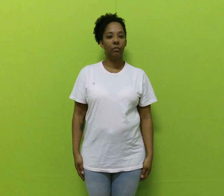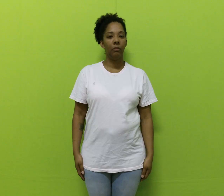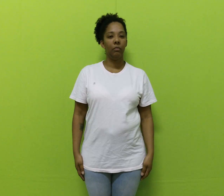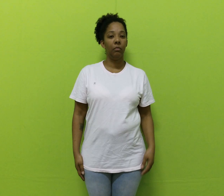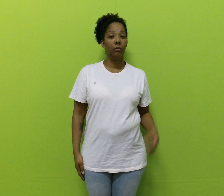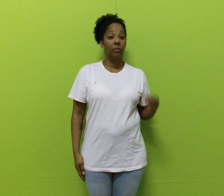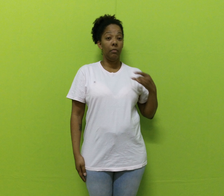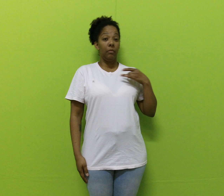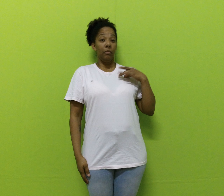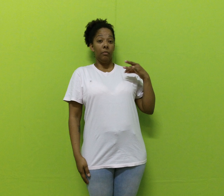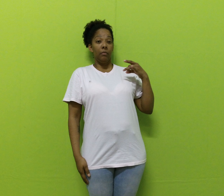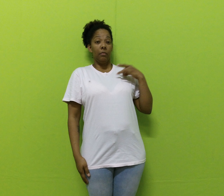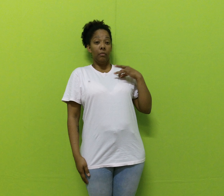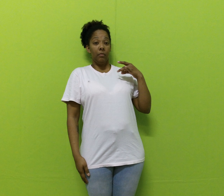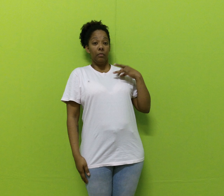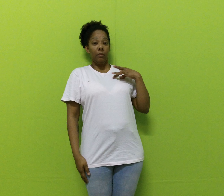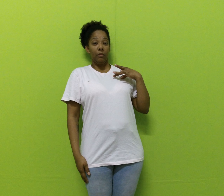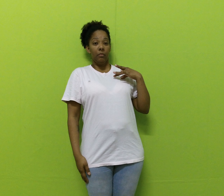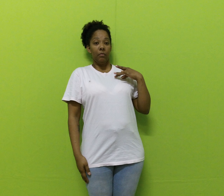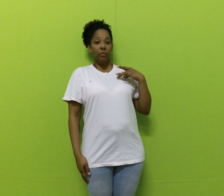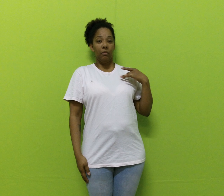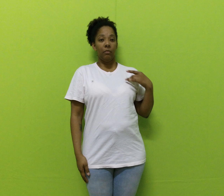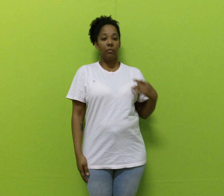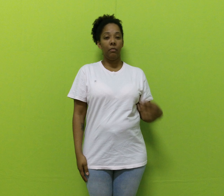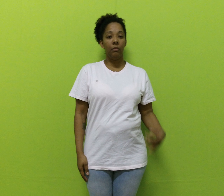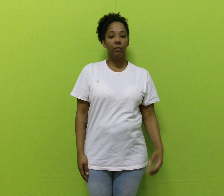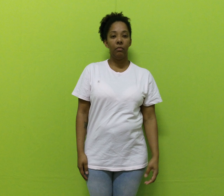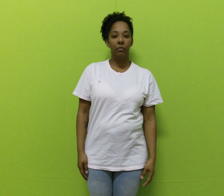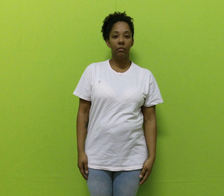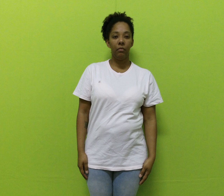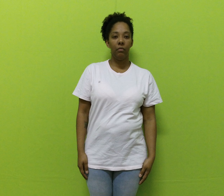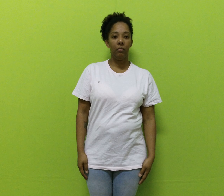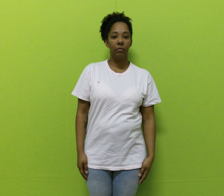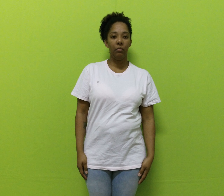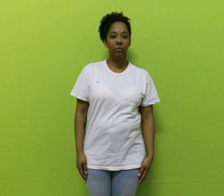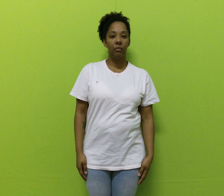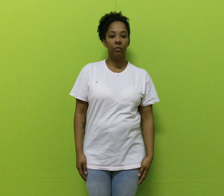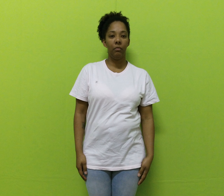medo